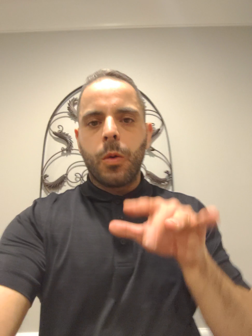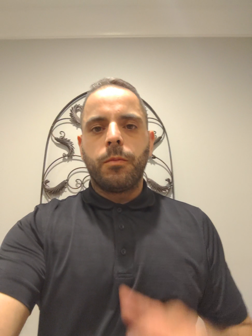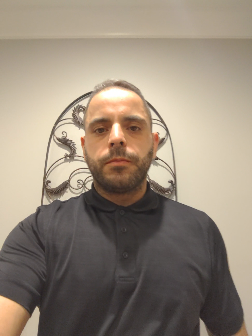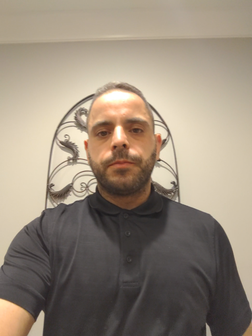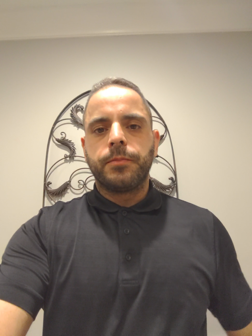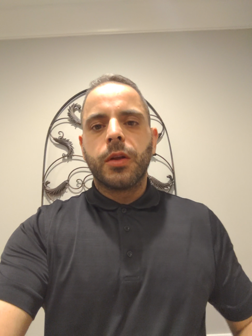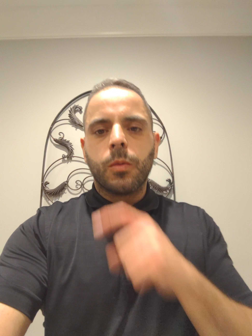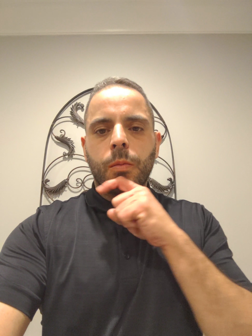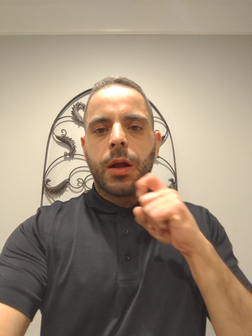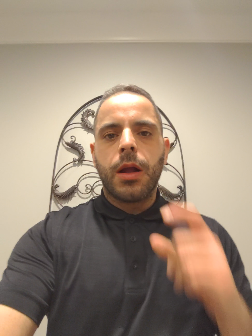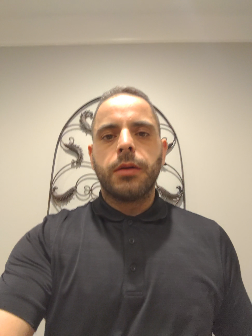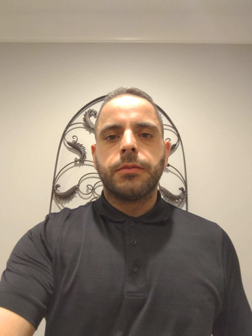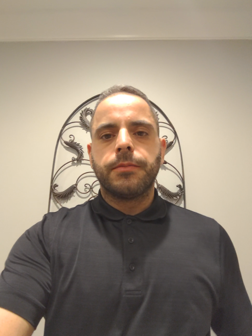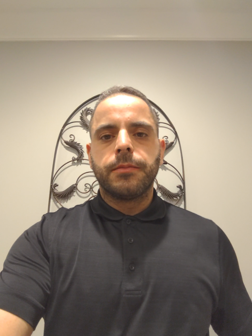dry